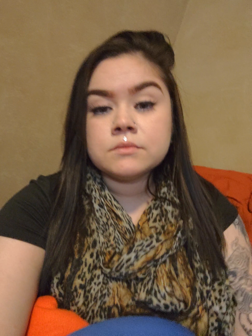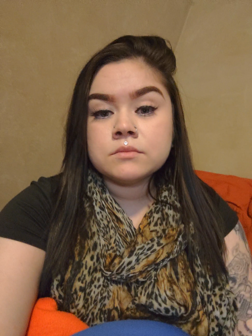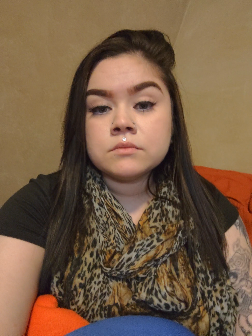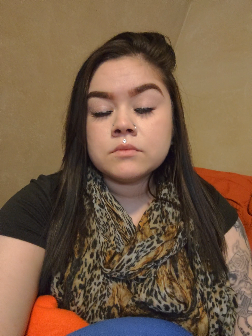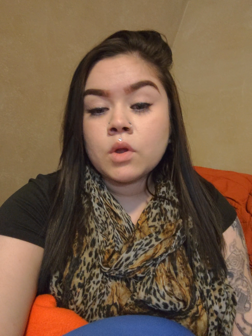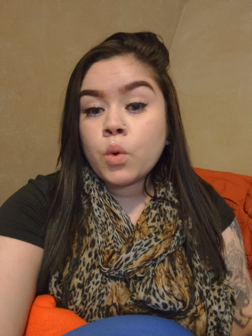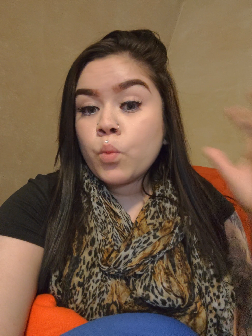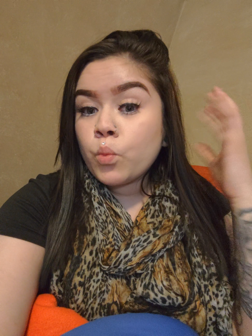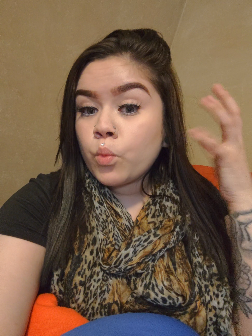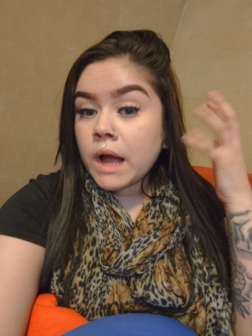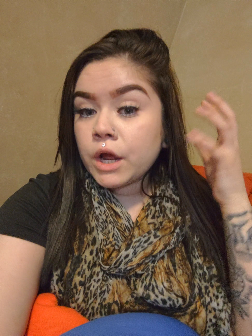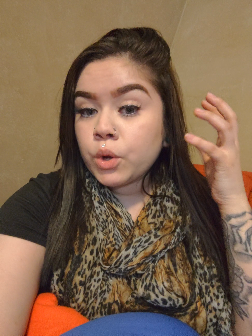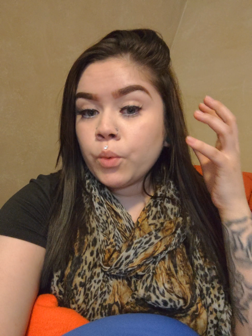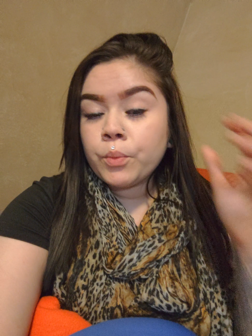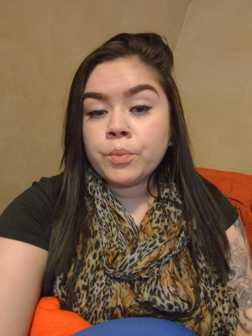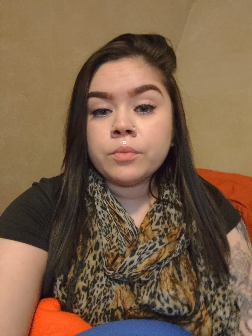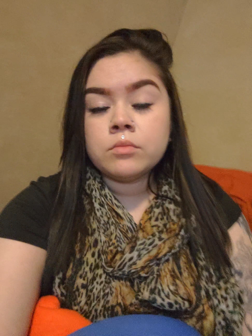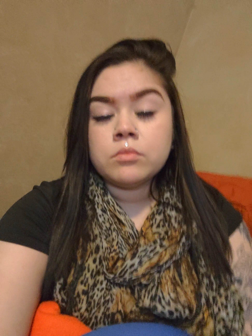radio